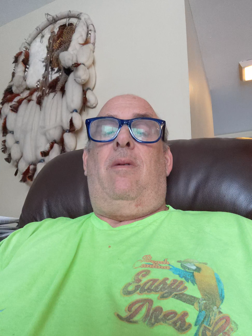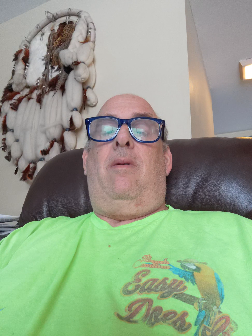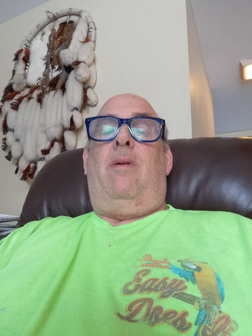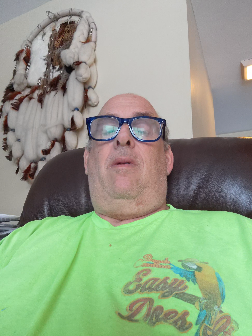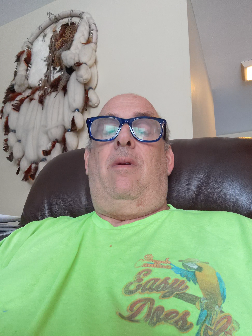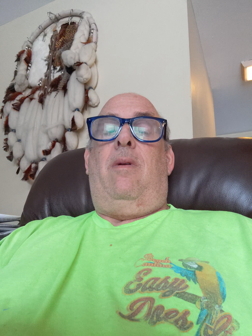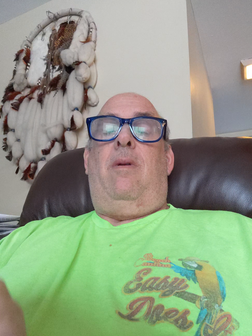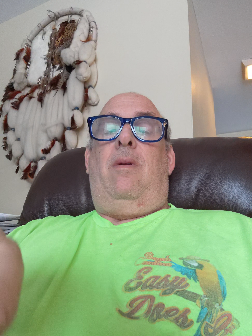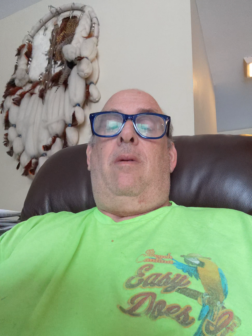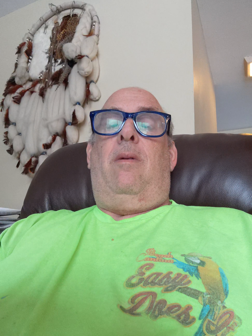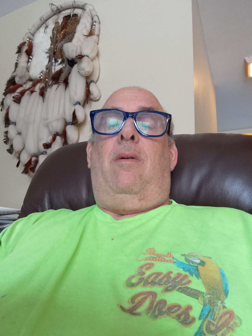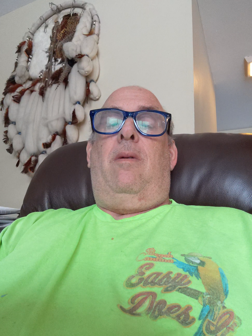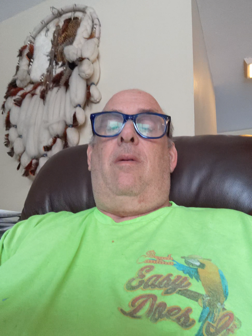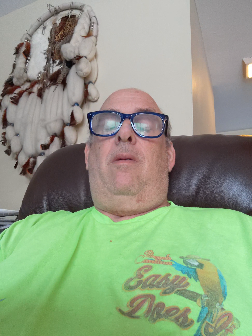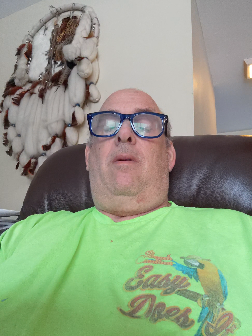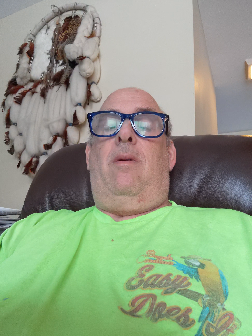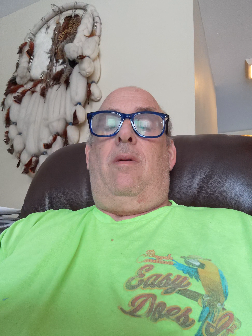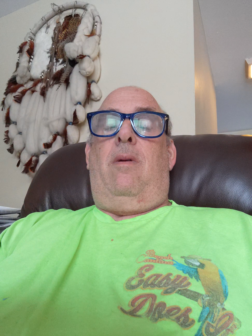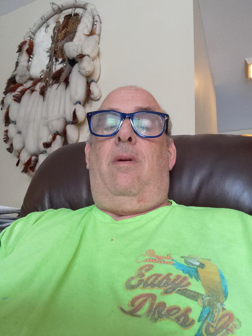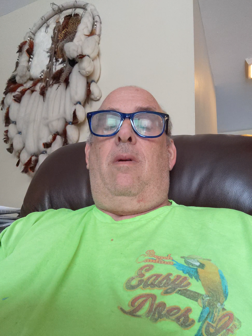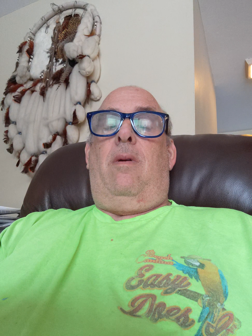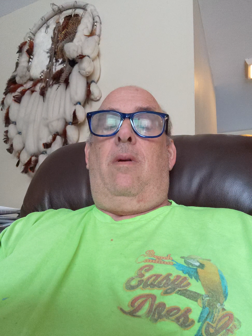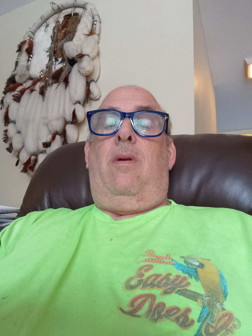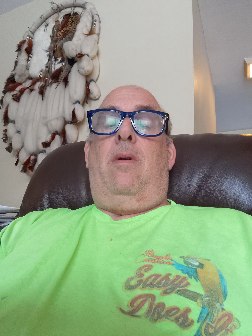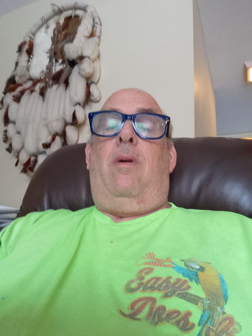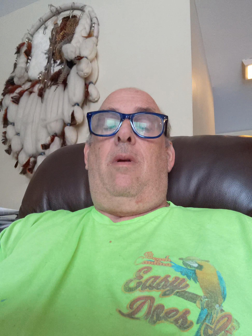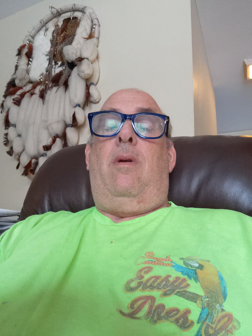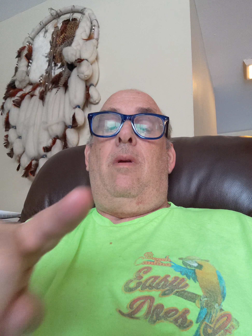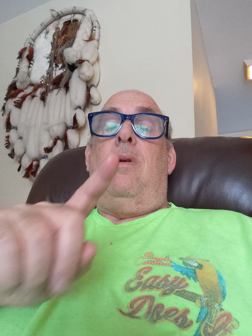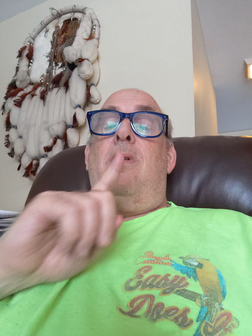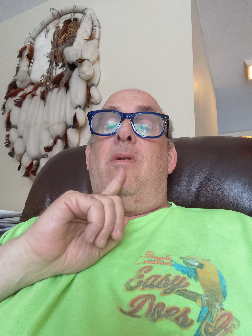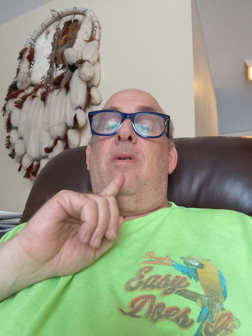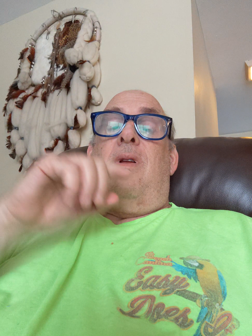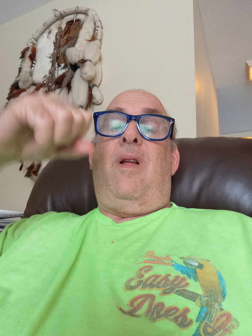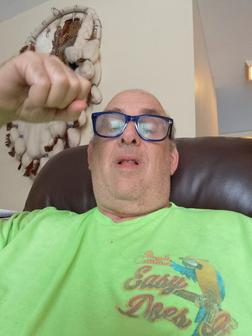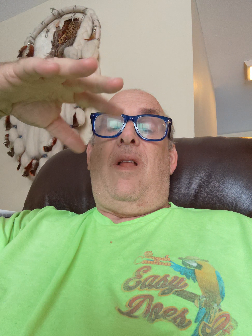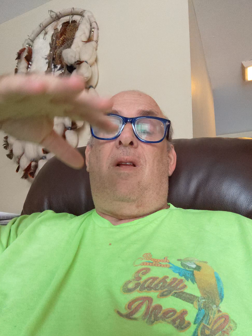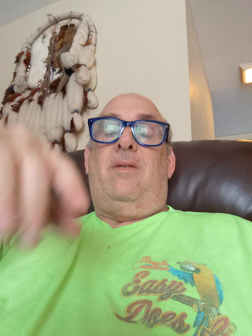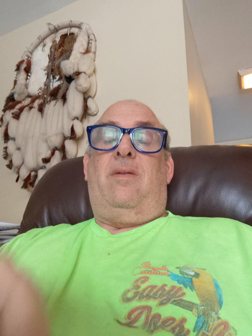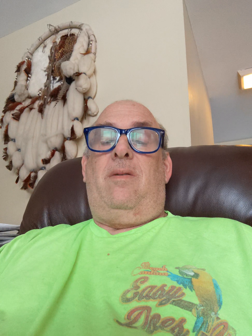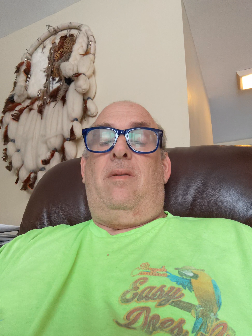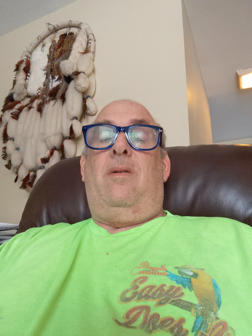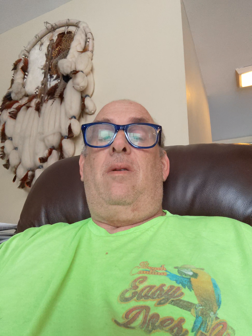lamp